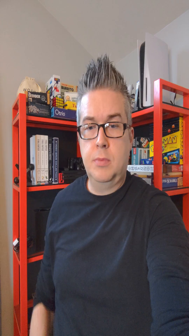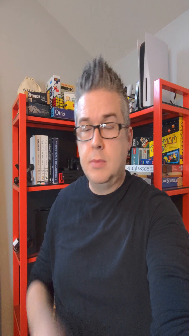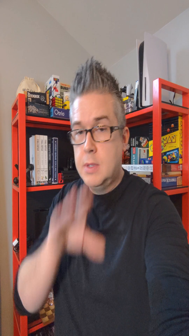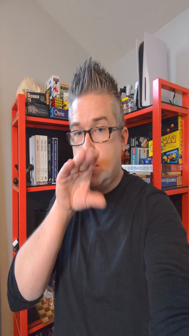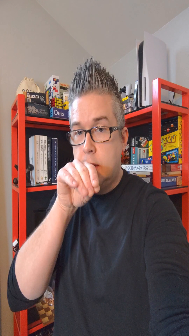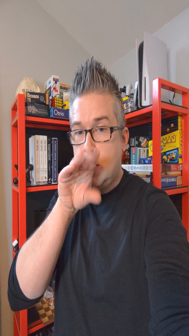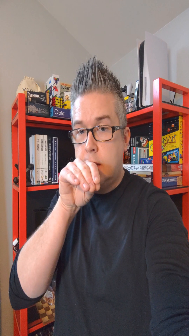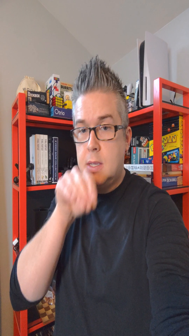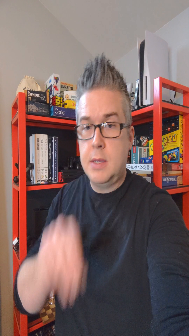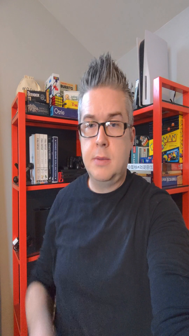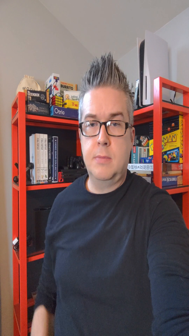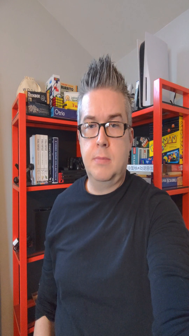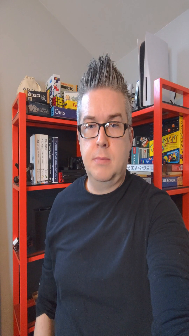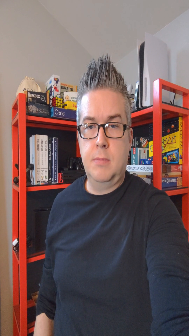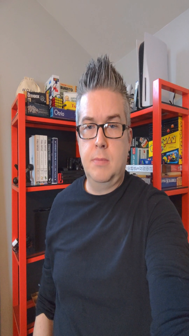goose